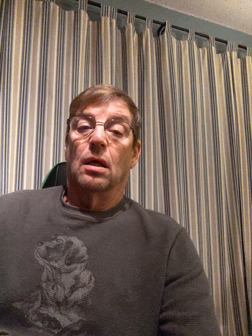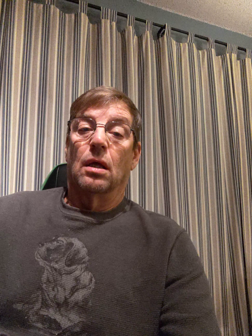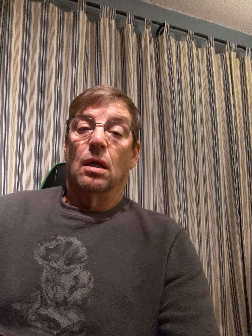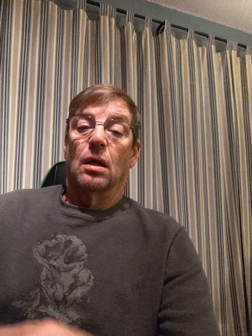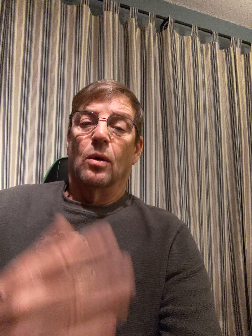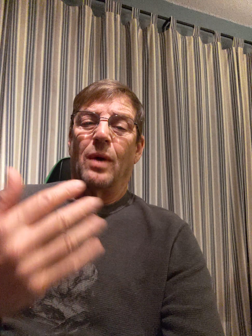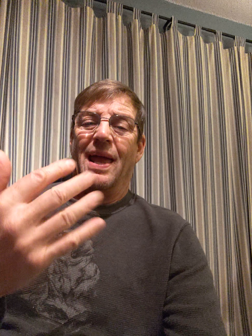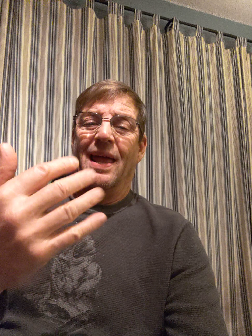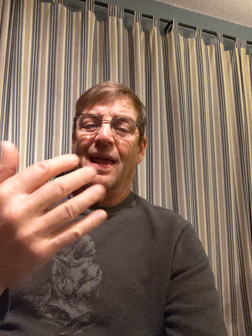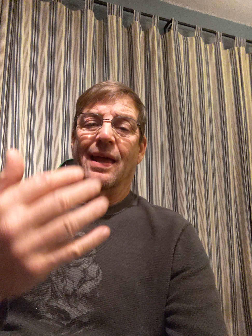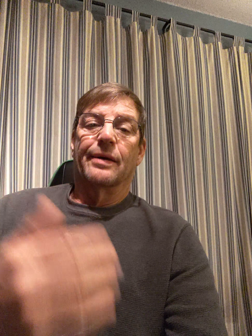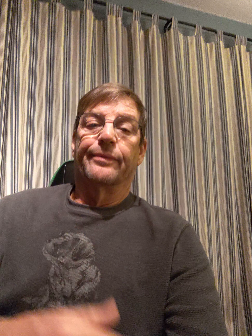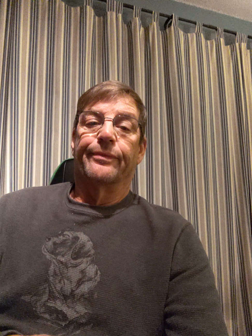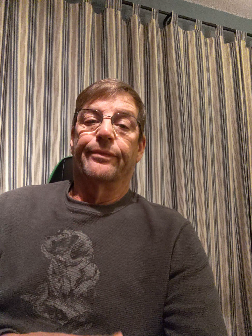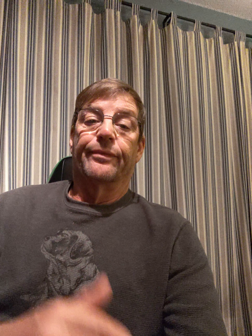wait